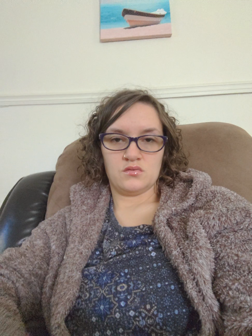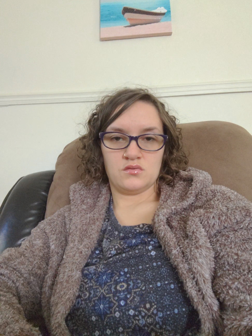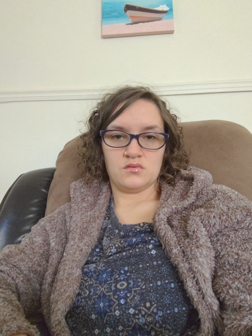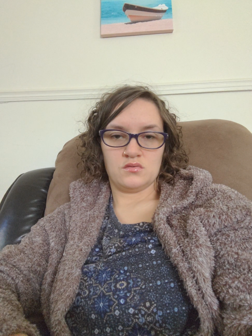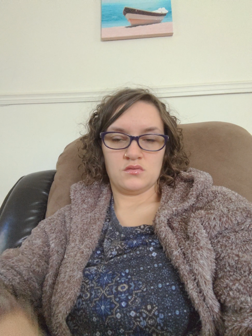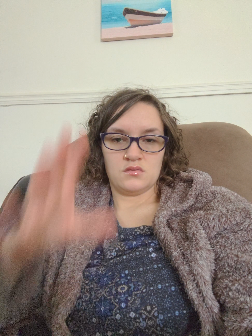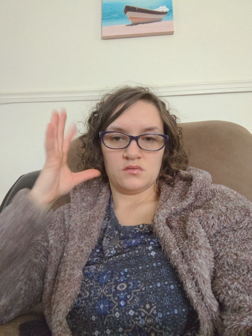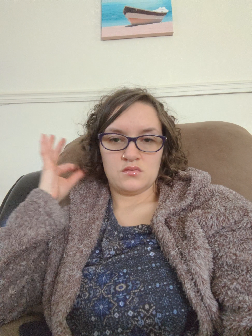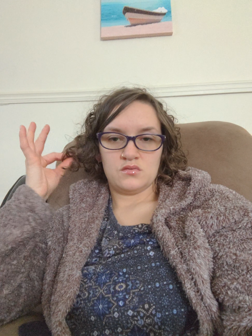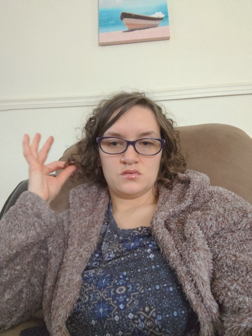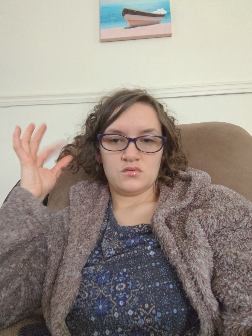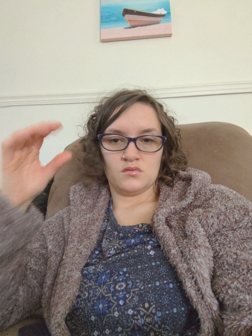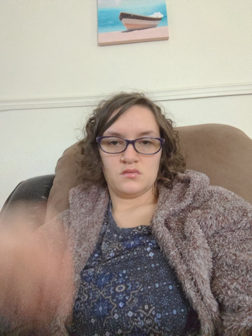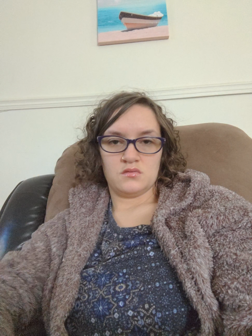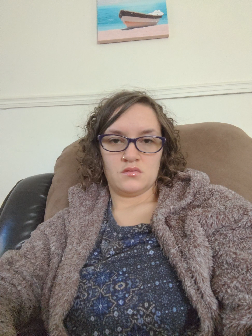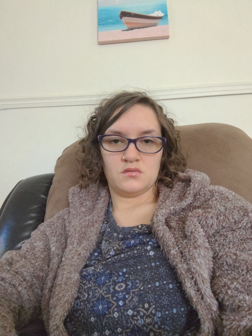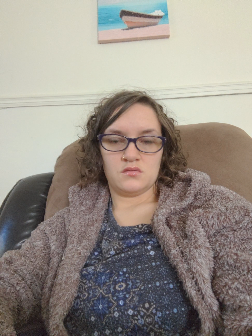hair